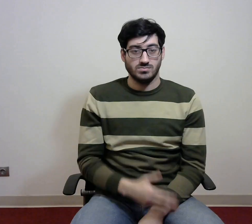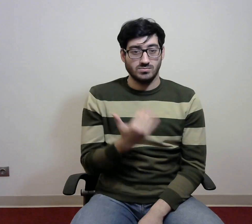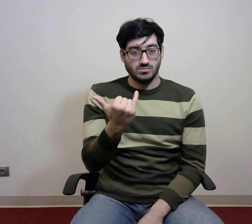indi